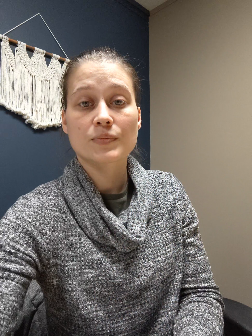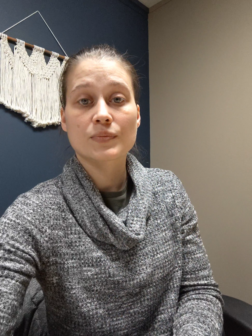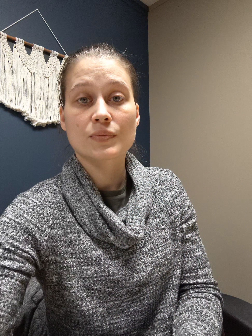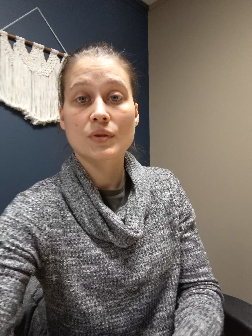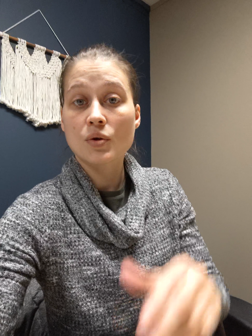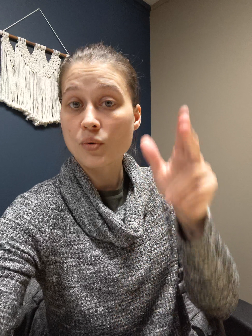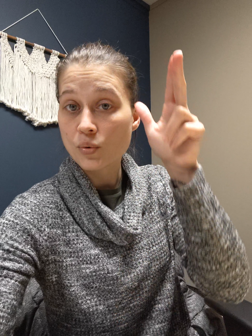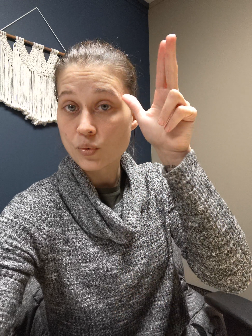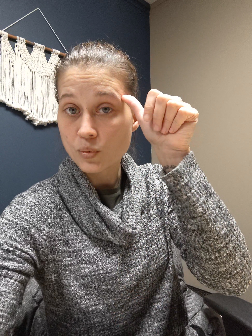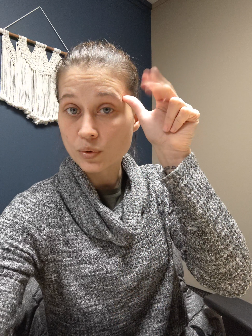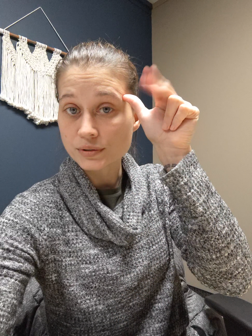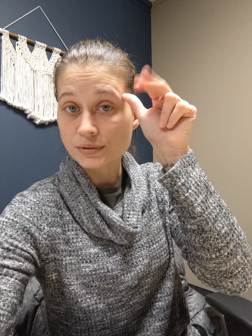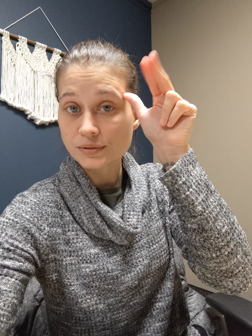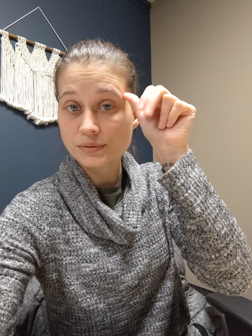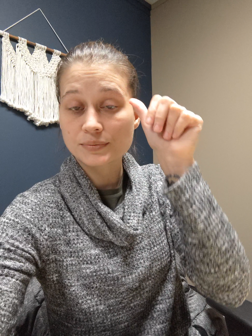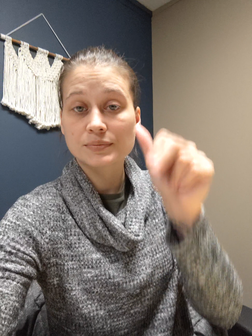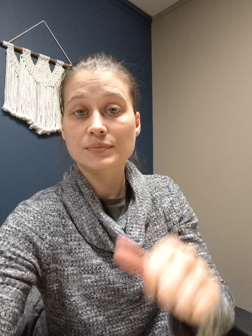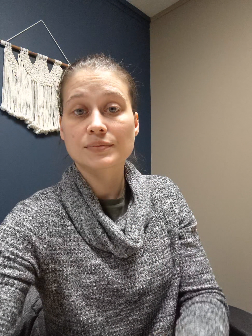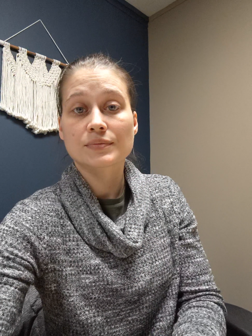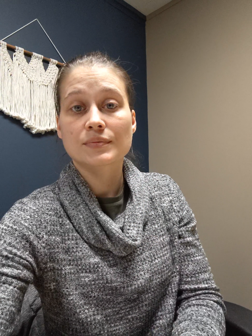horse